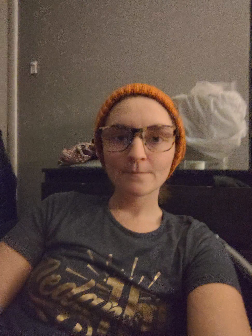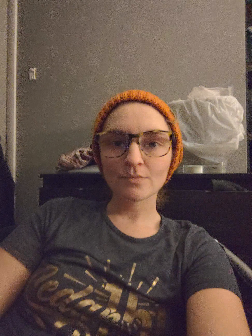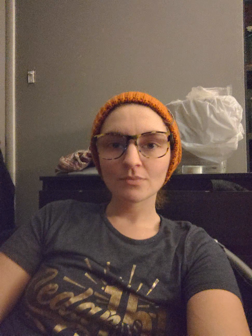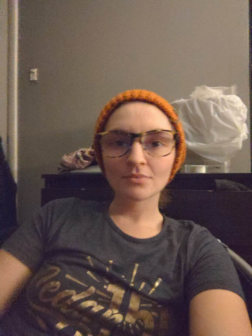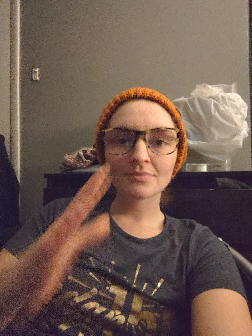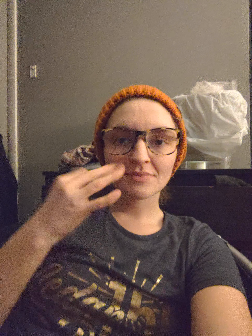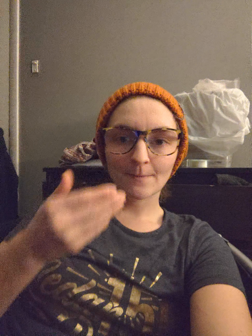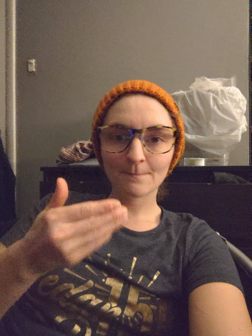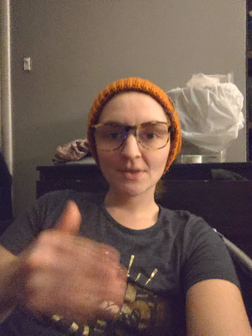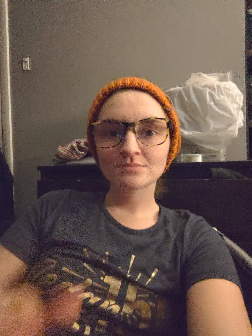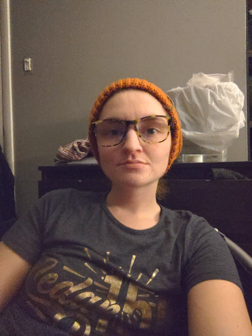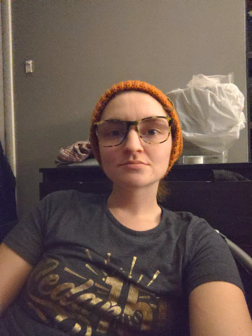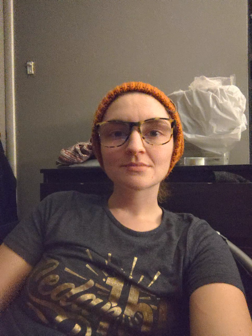kitty